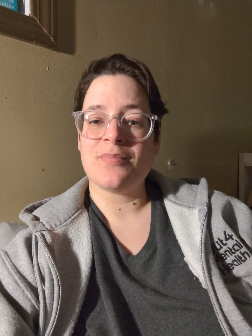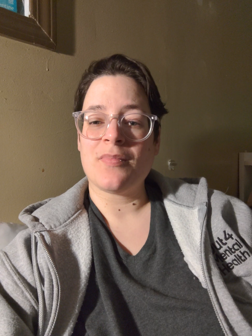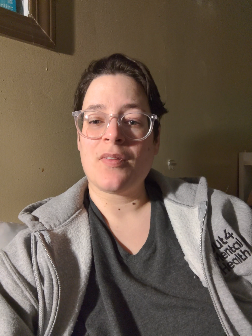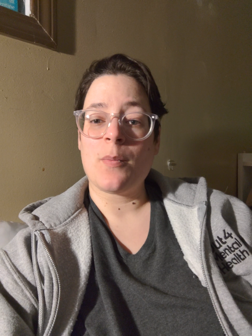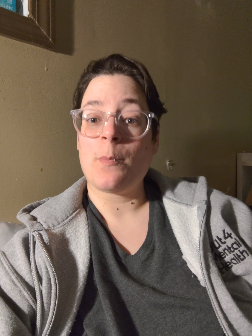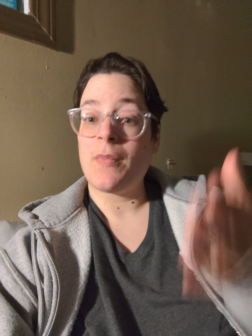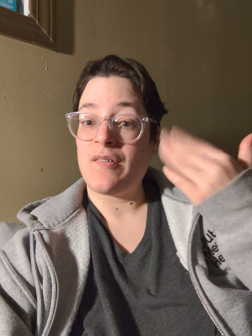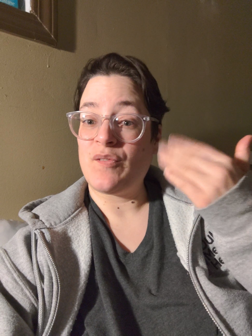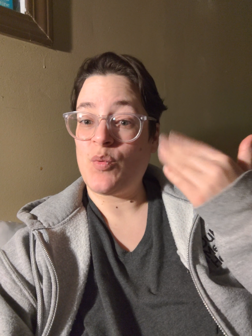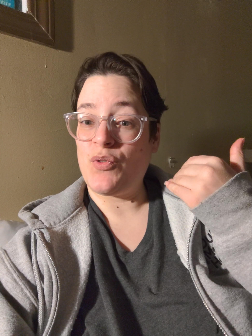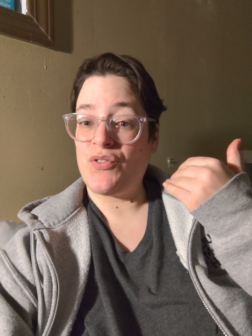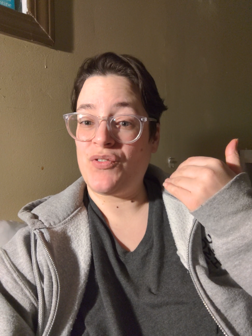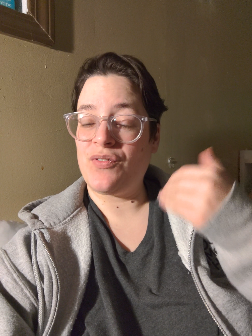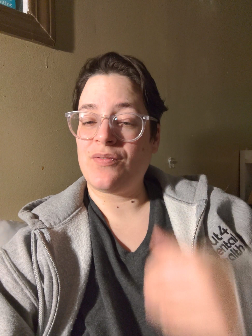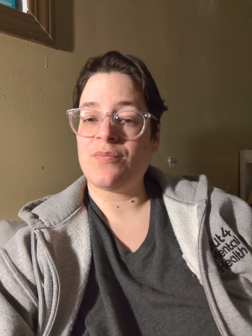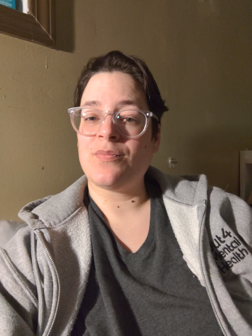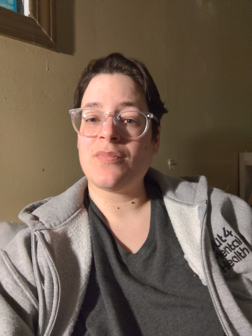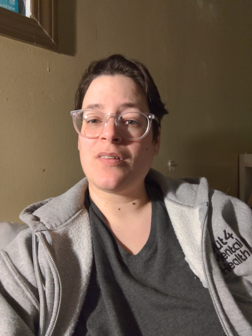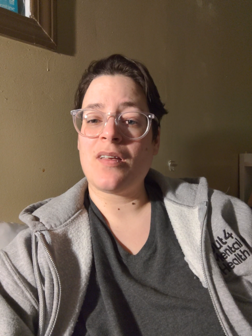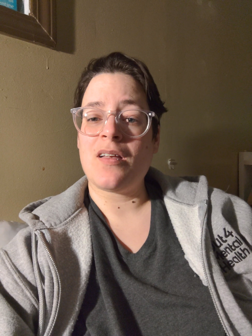before